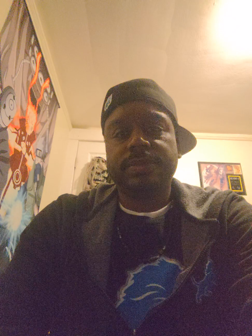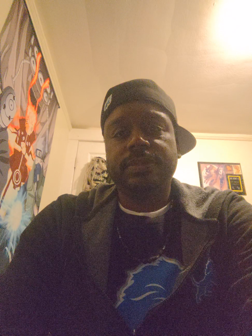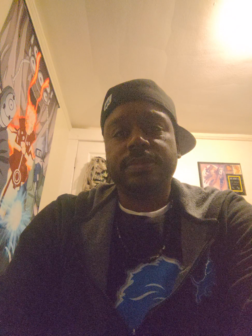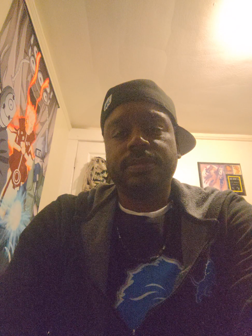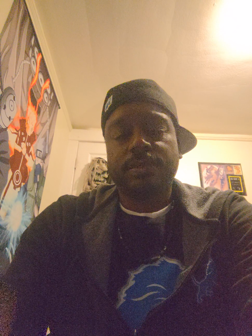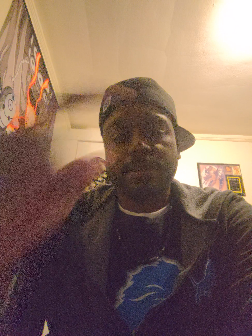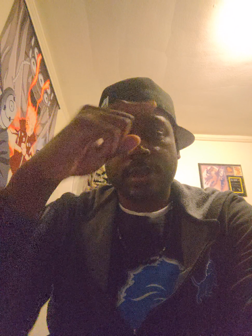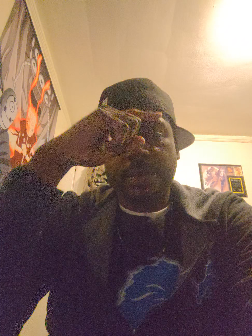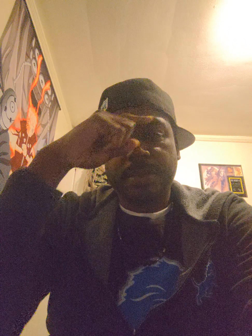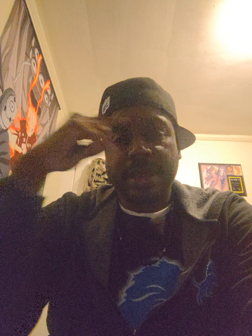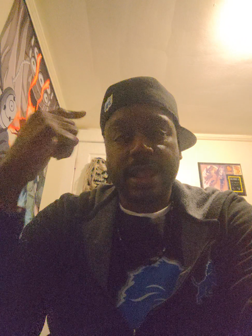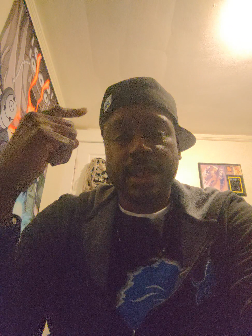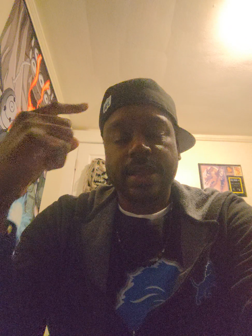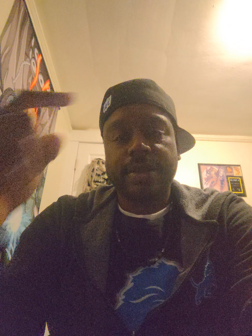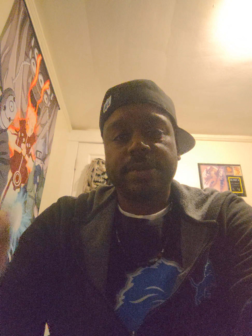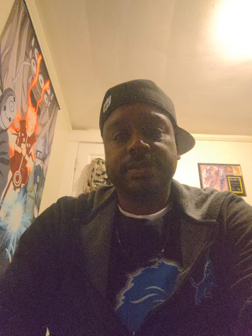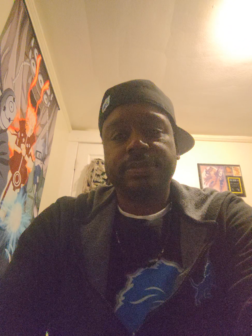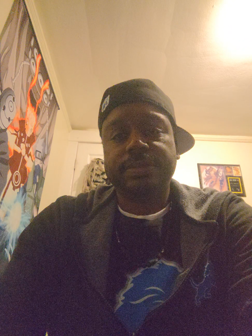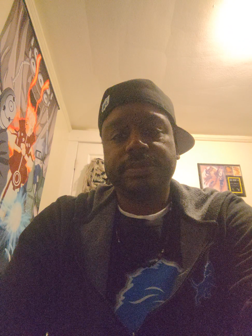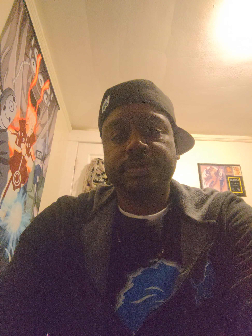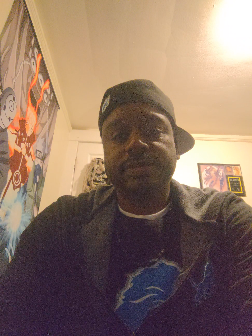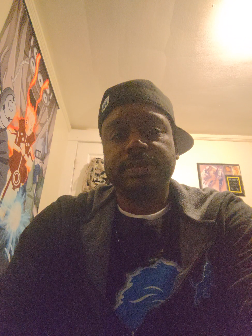black